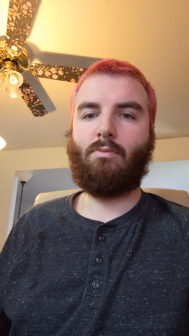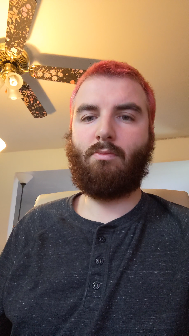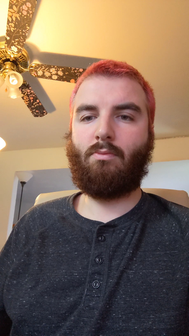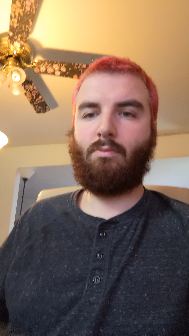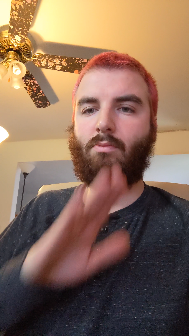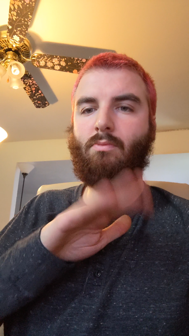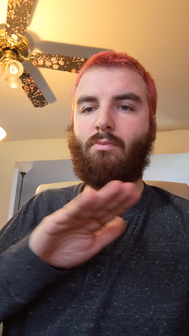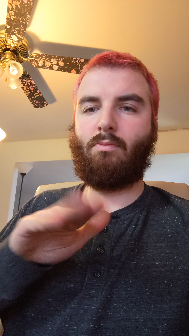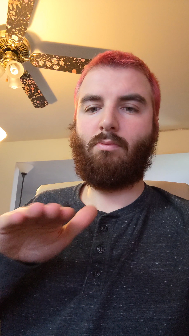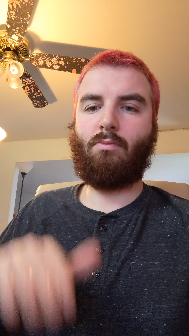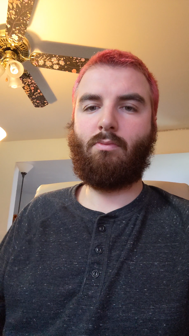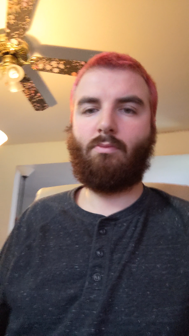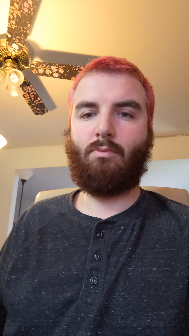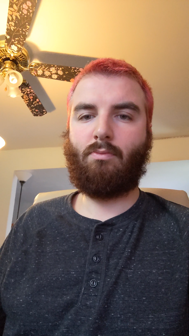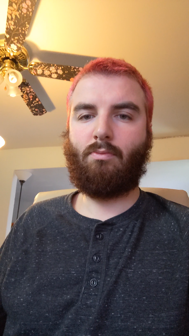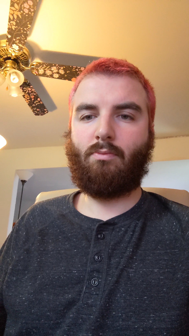children